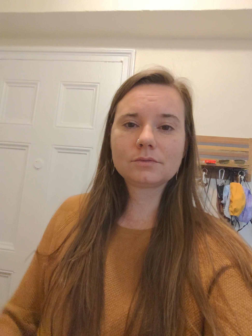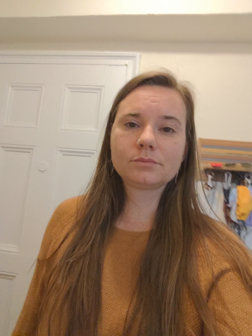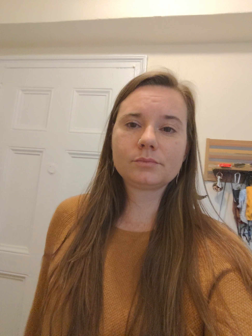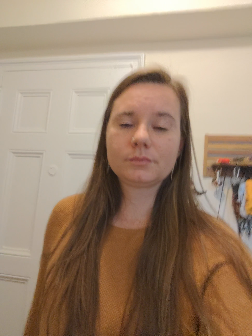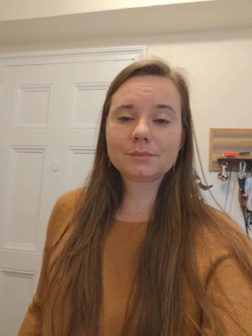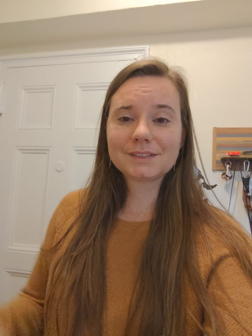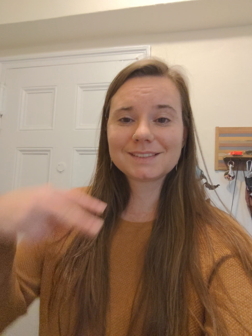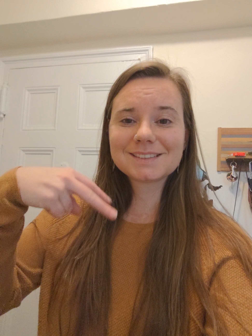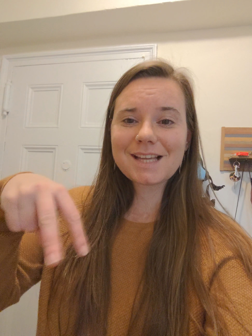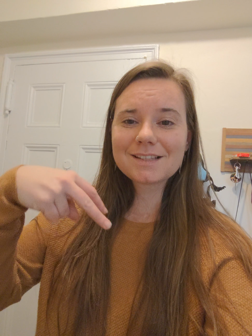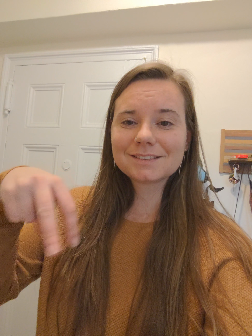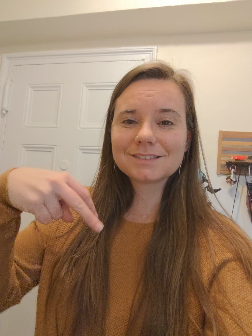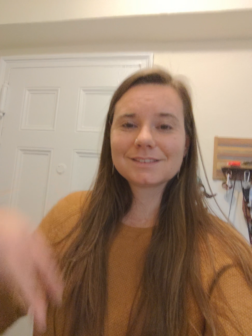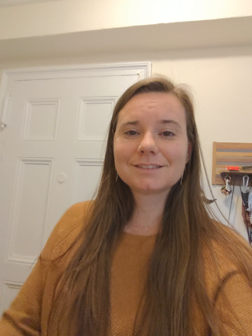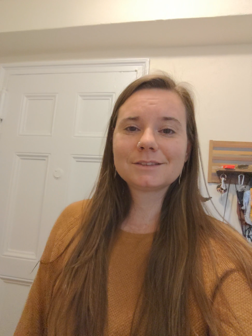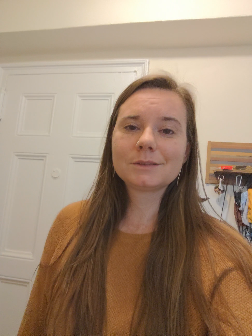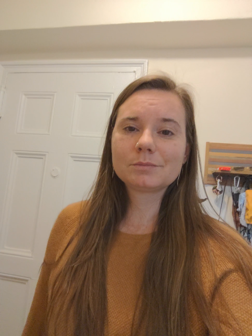dance